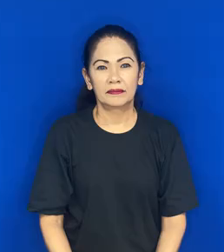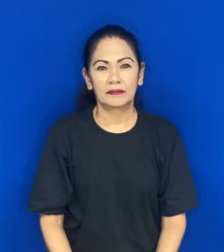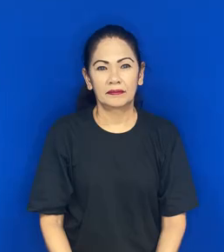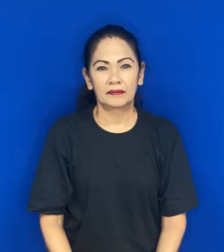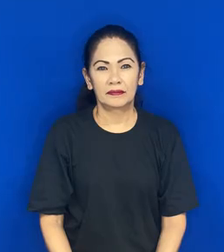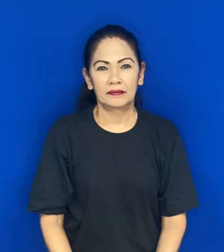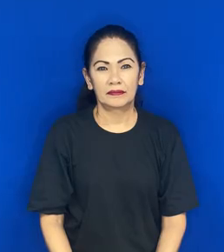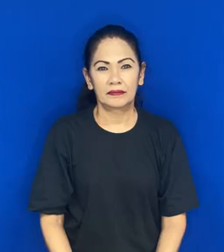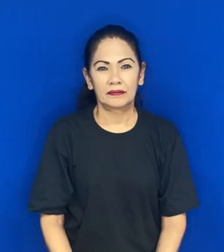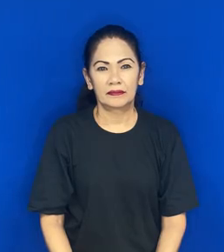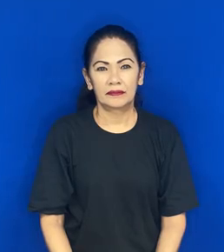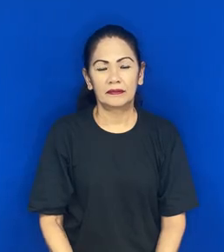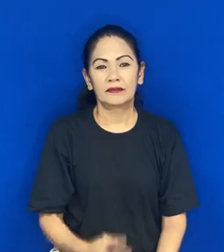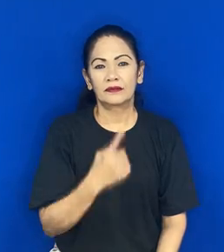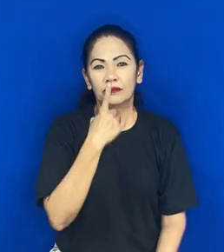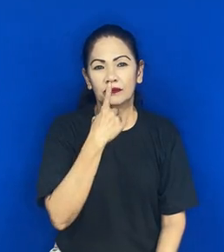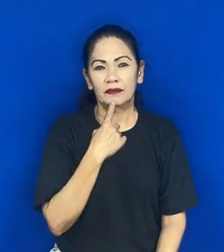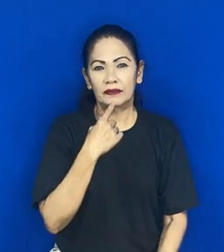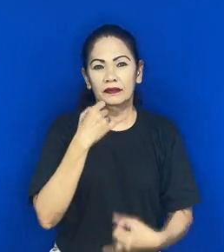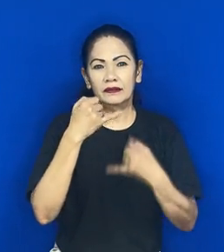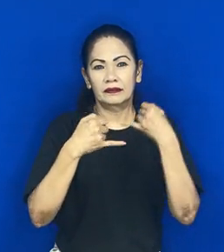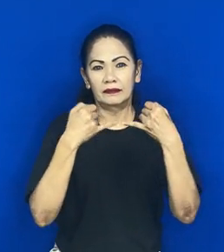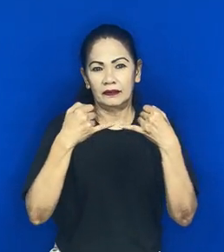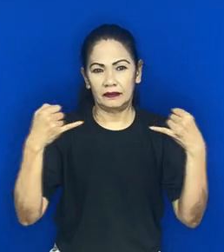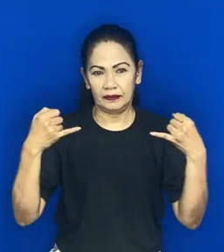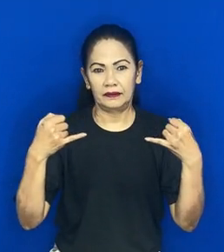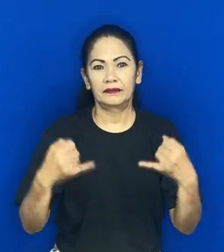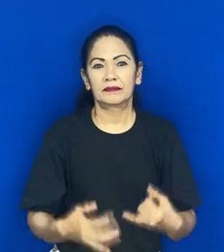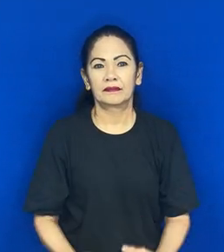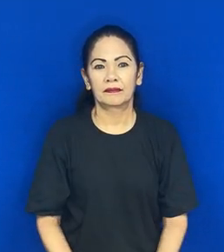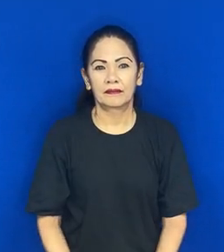spaghetti